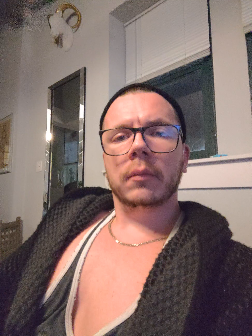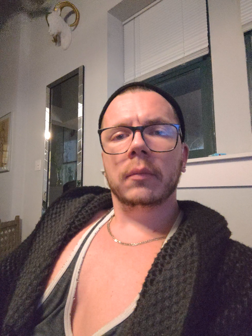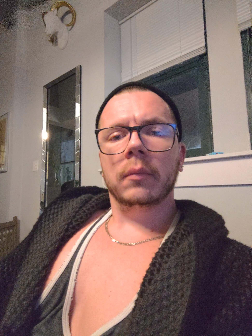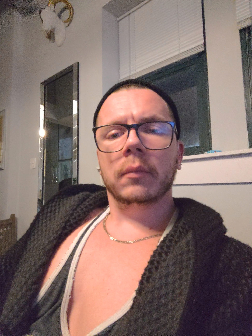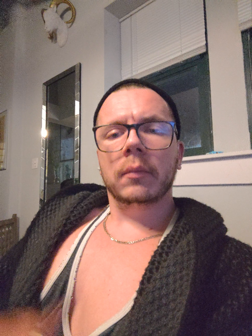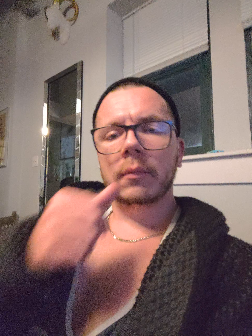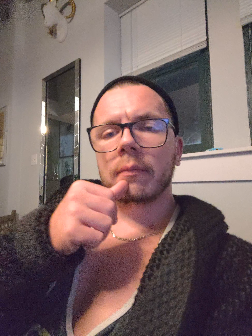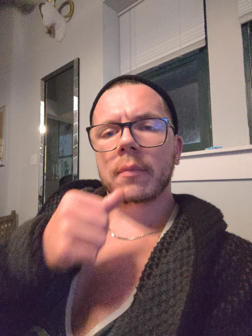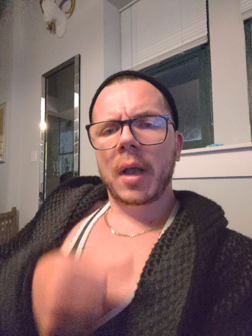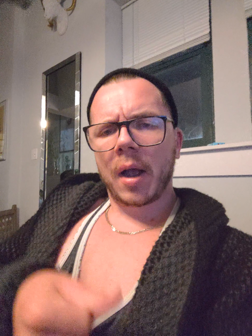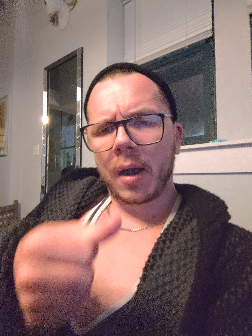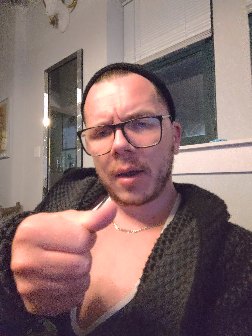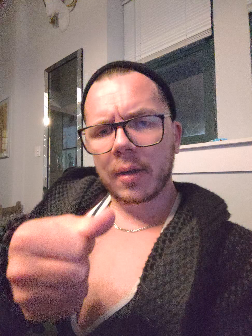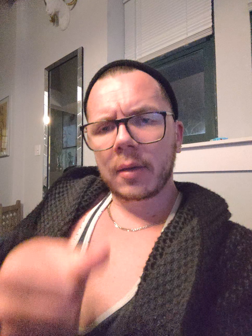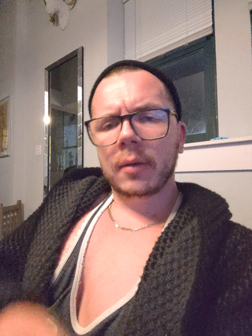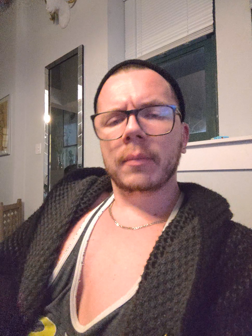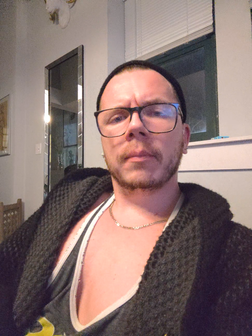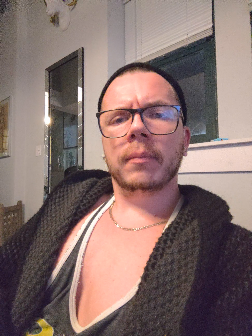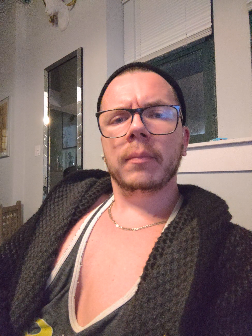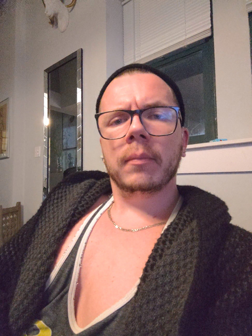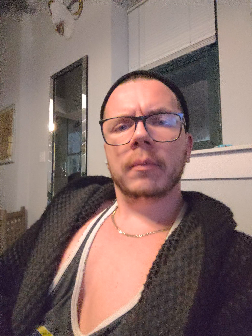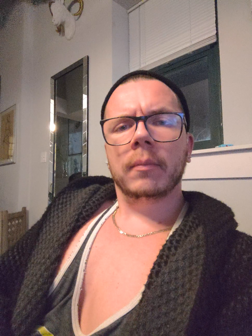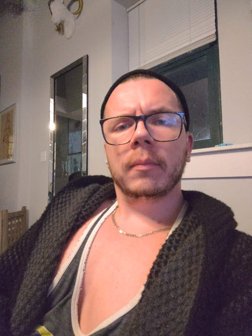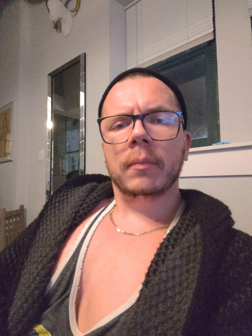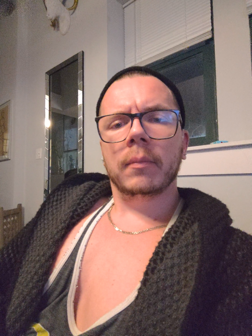hide